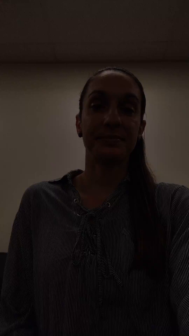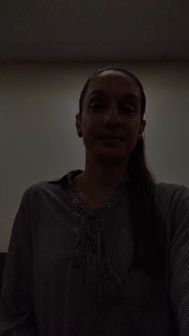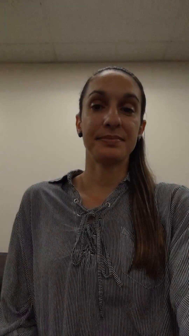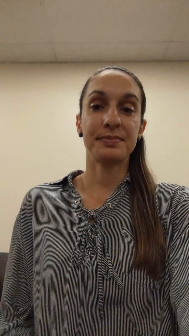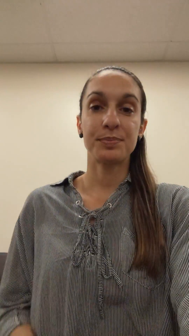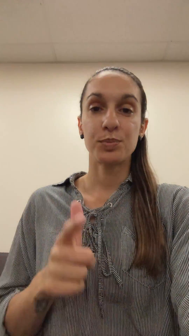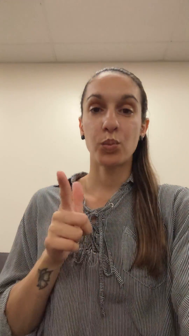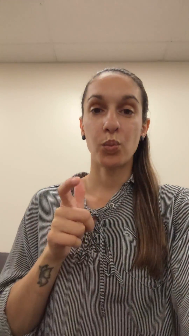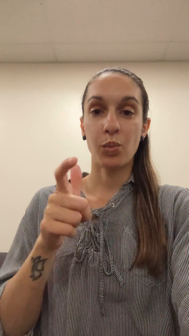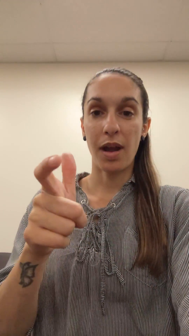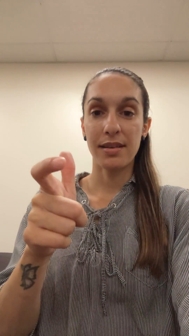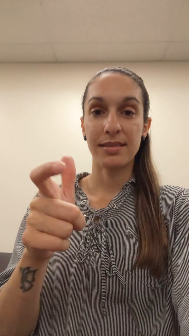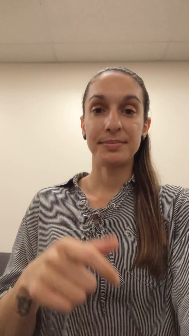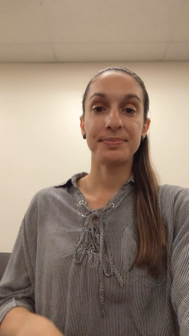run